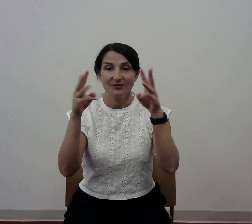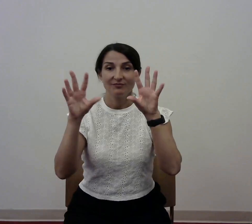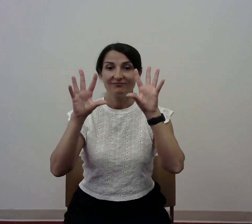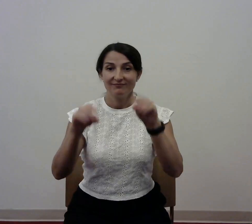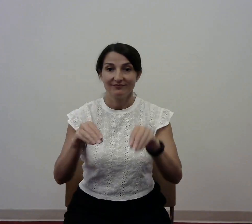söndurə